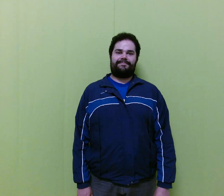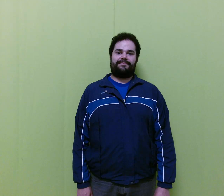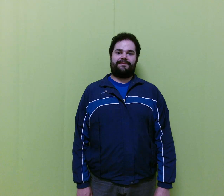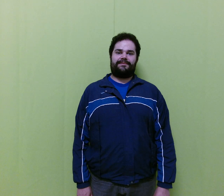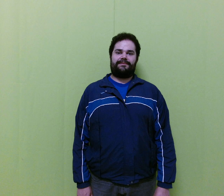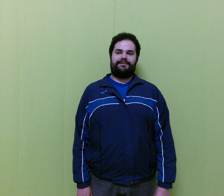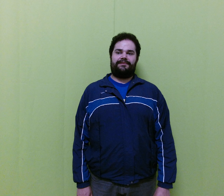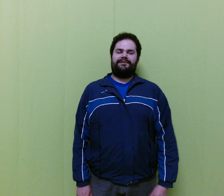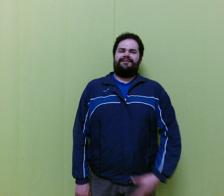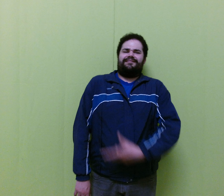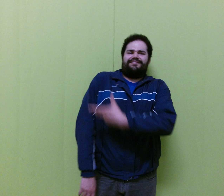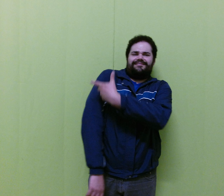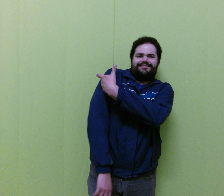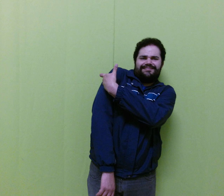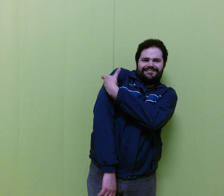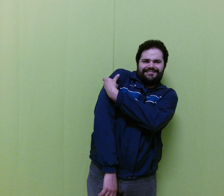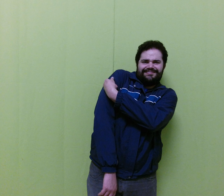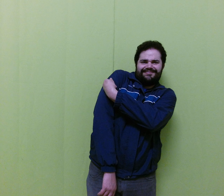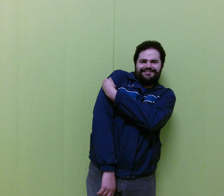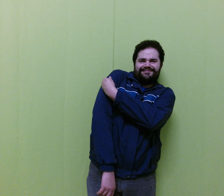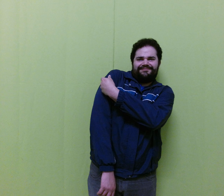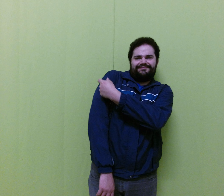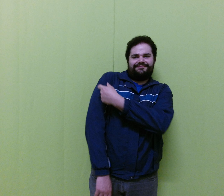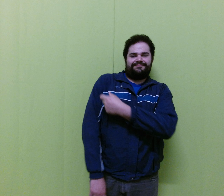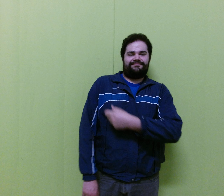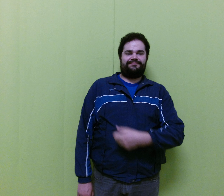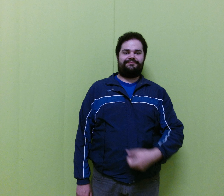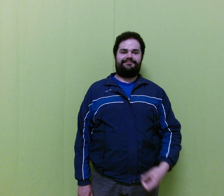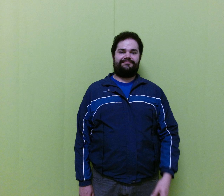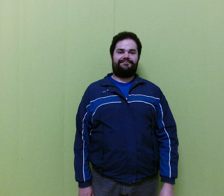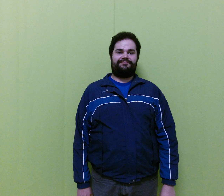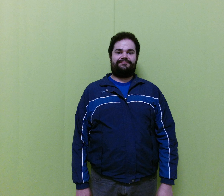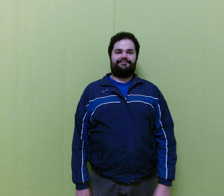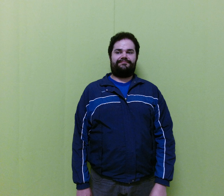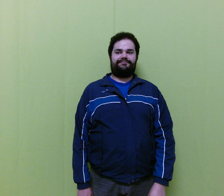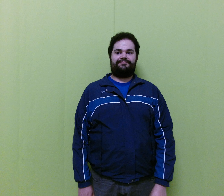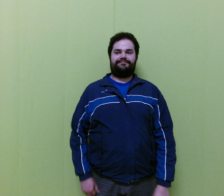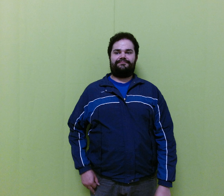vacina